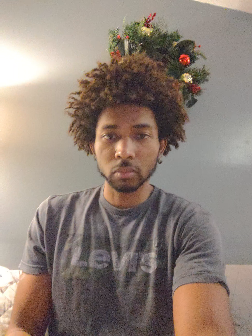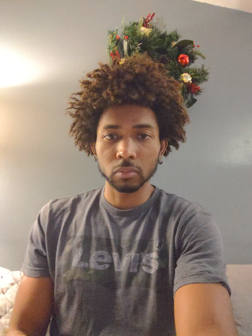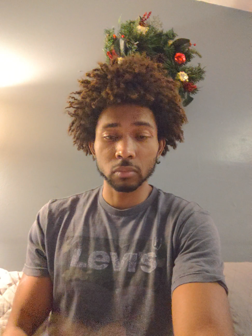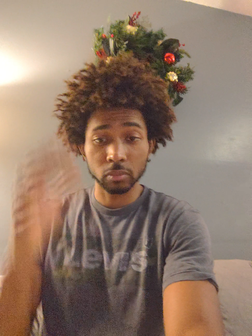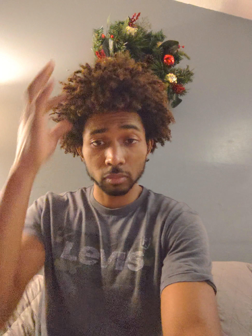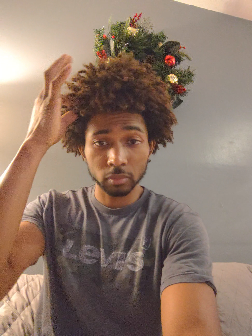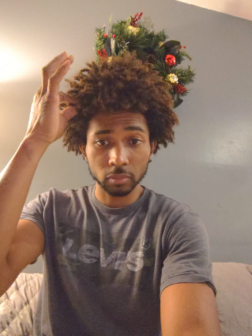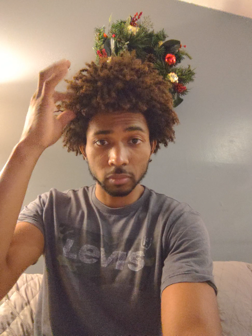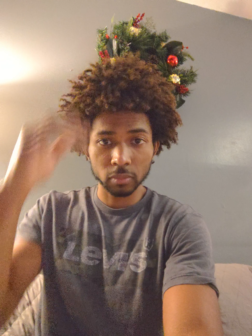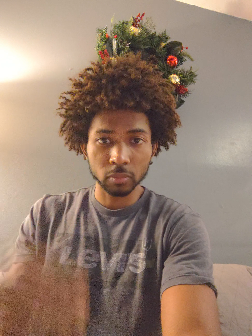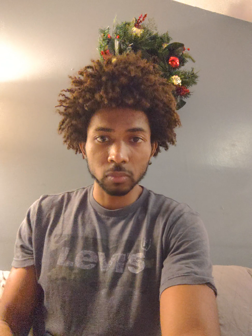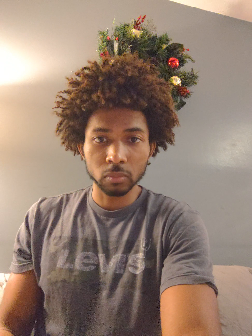hair